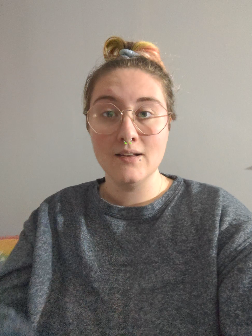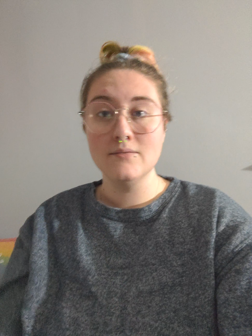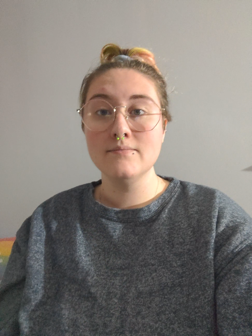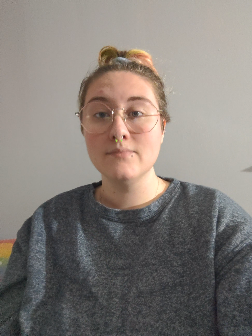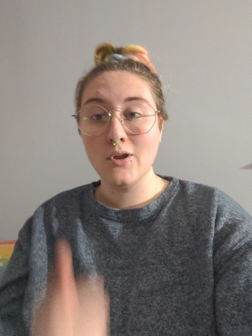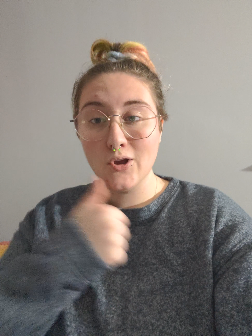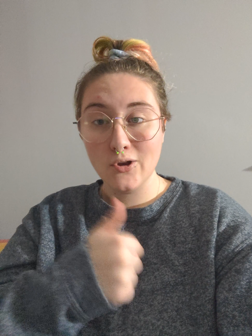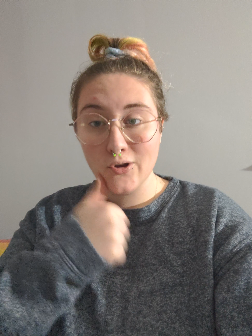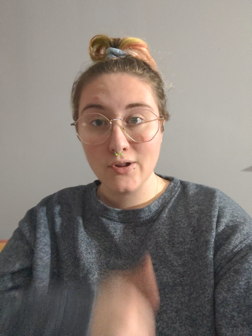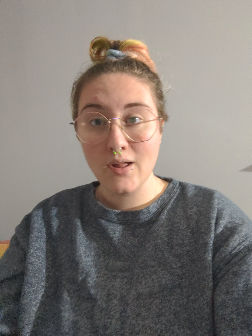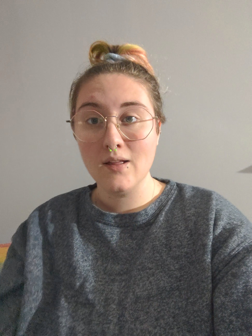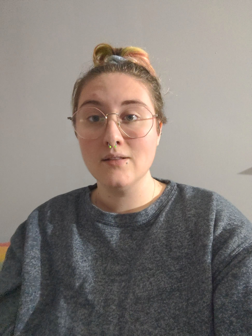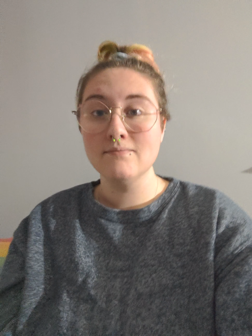girl